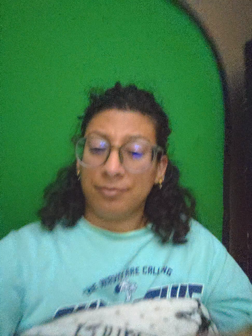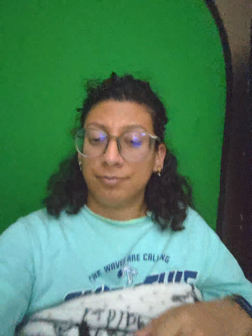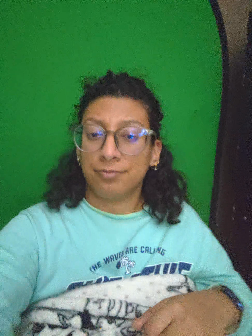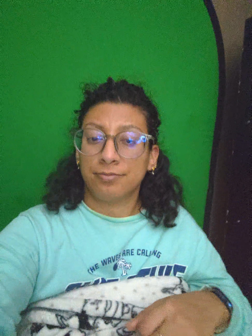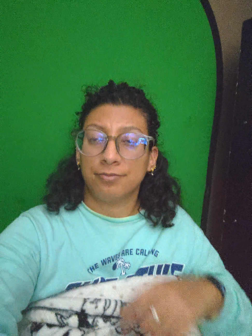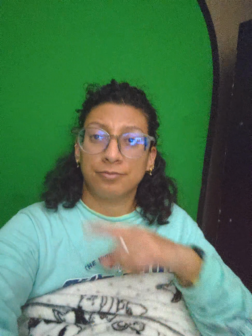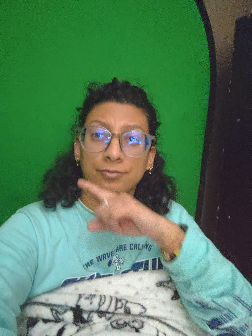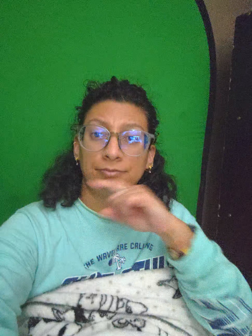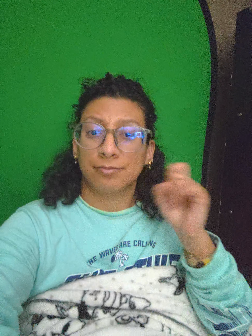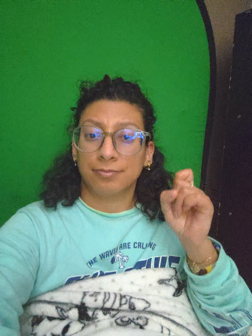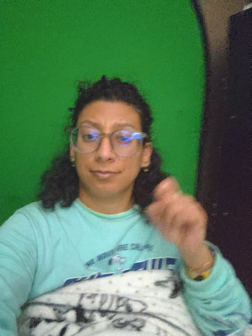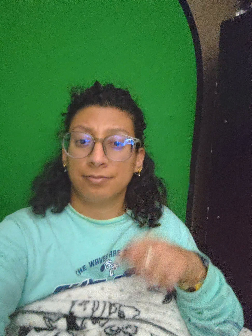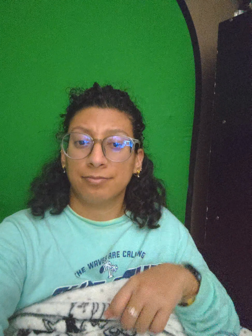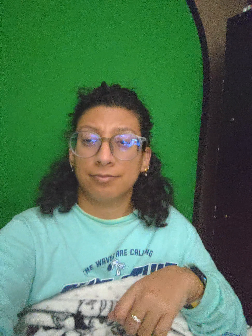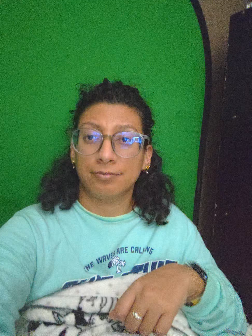dry